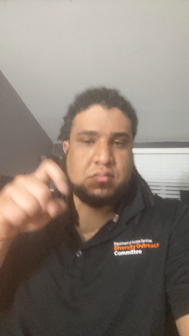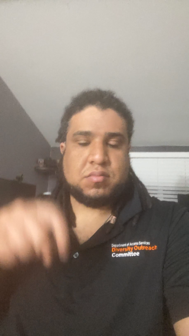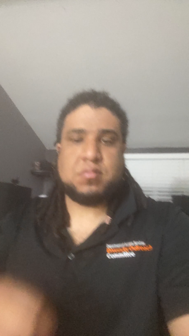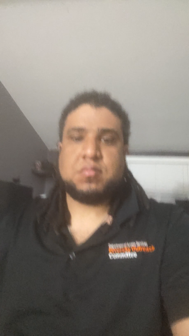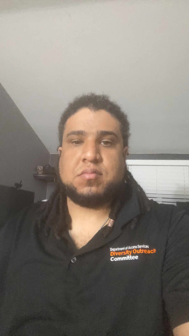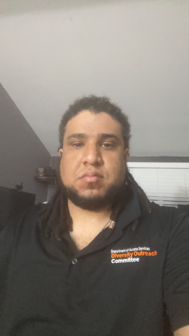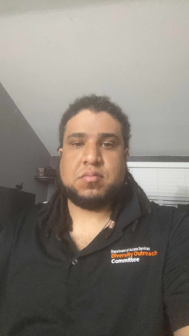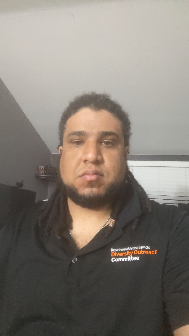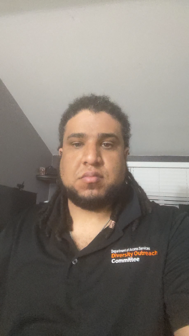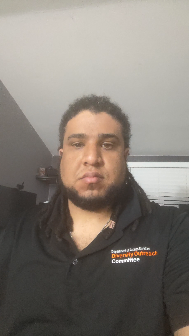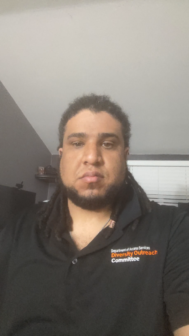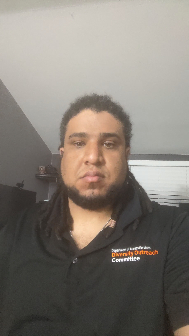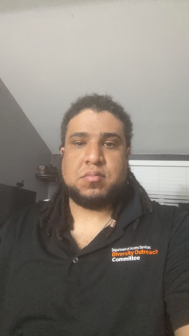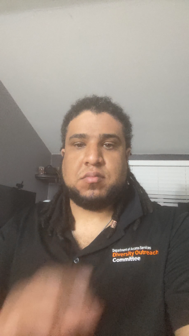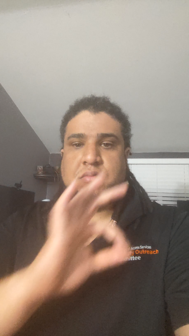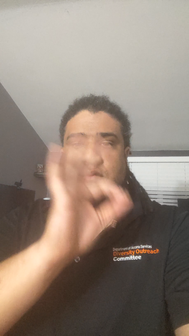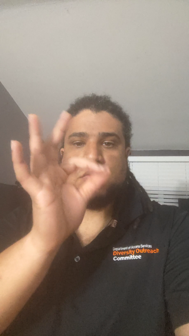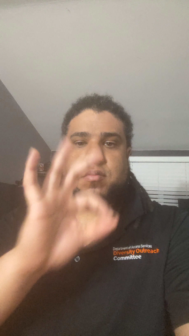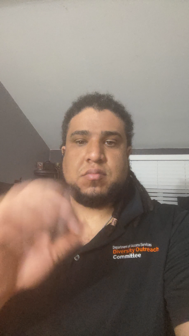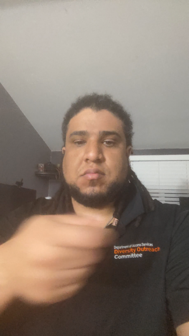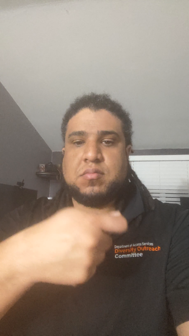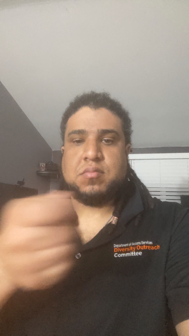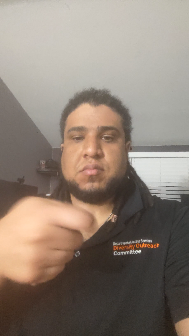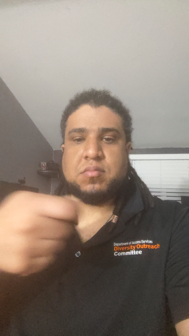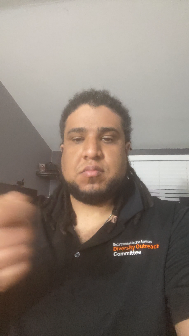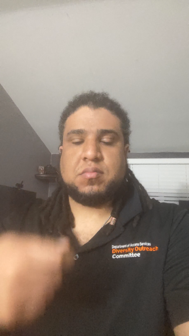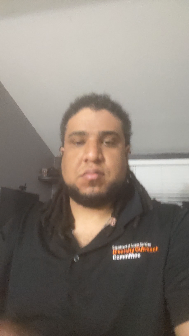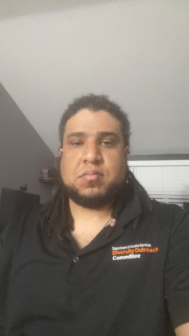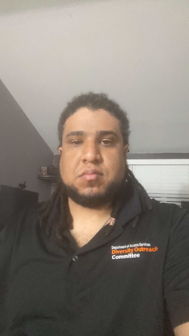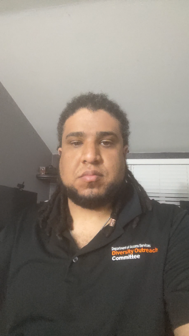hose